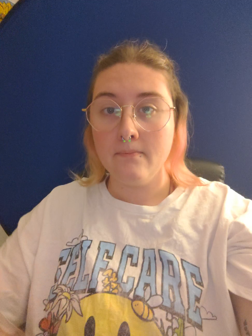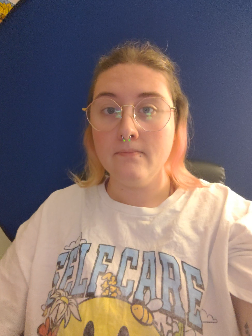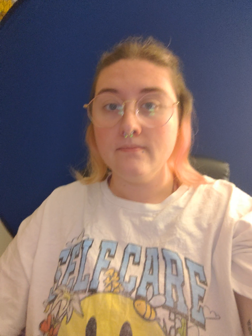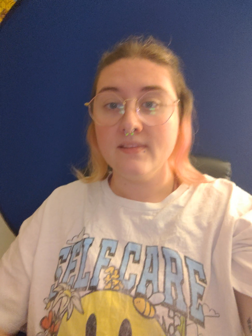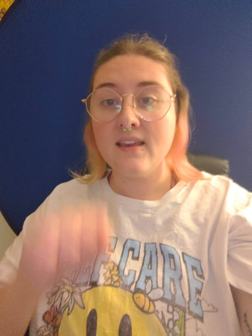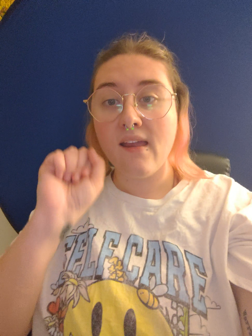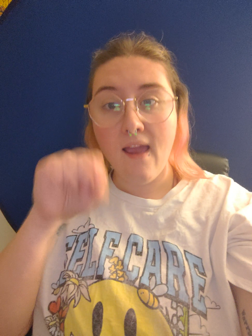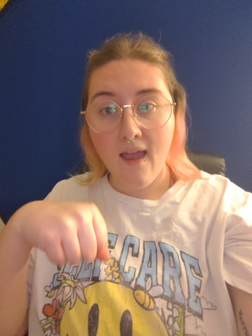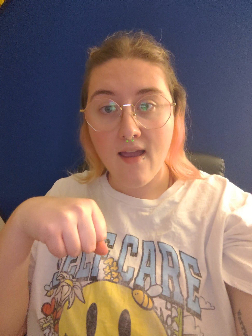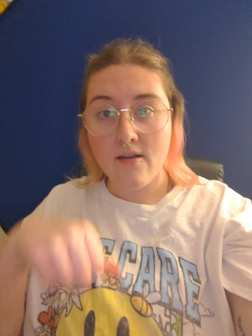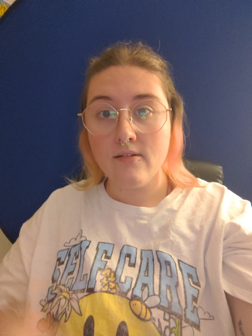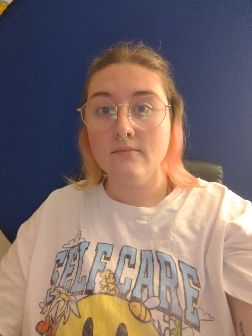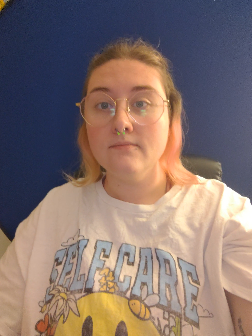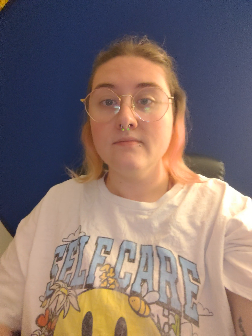can